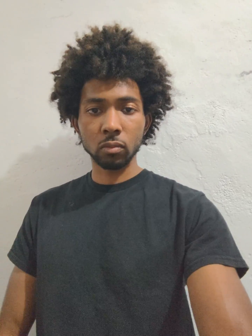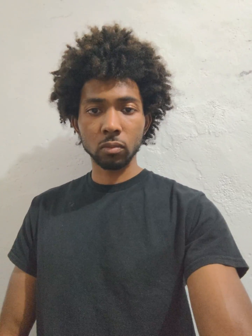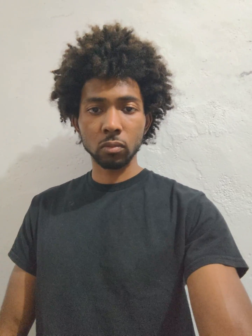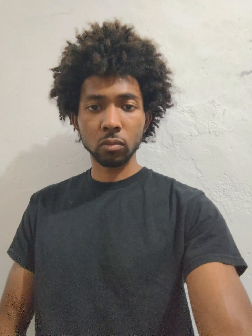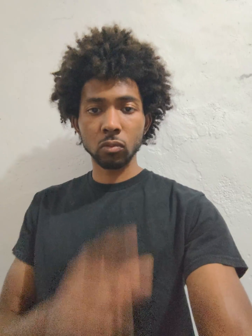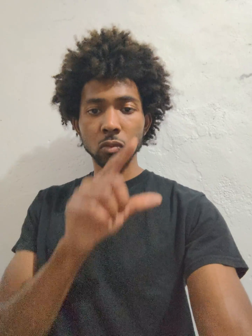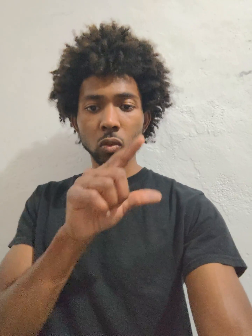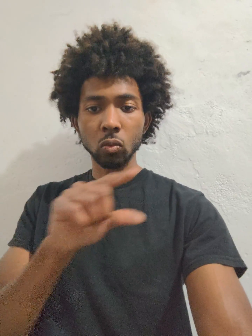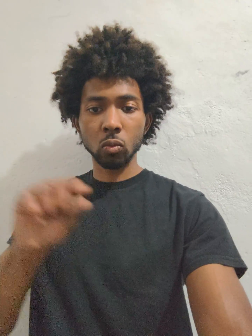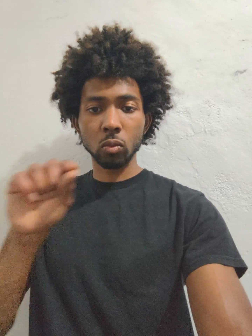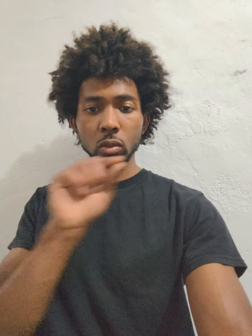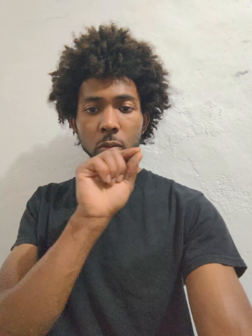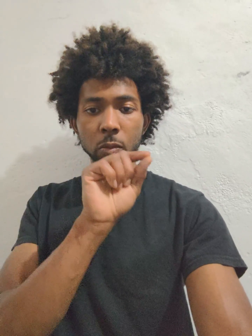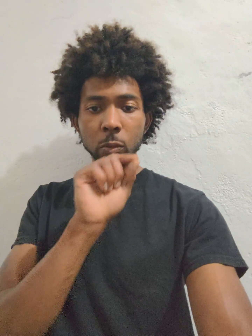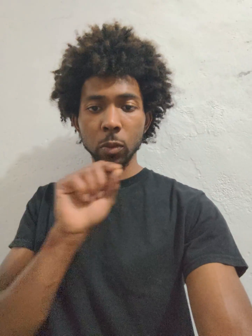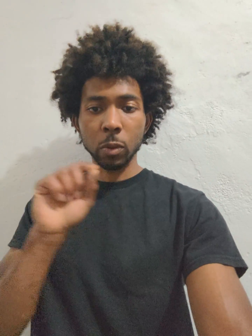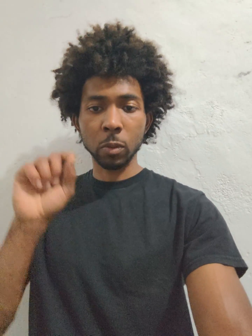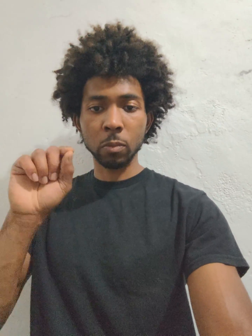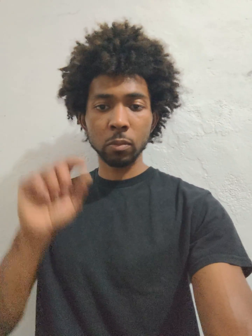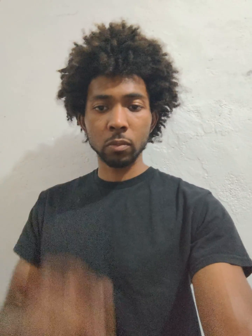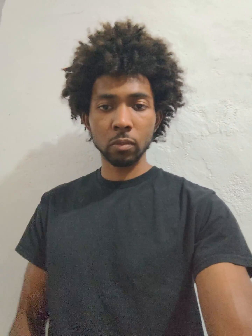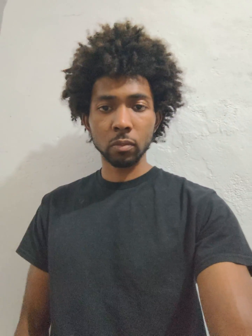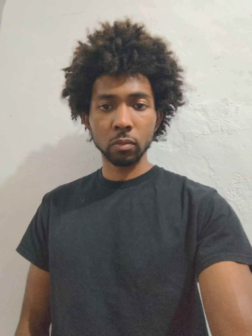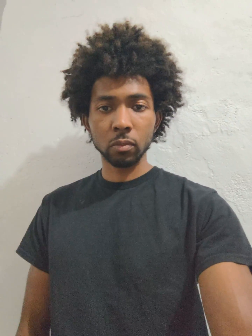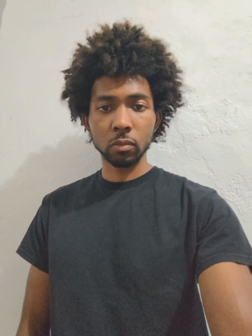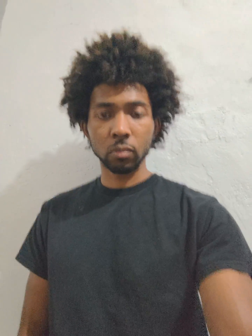peas